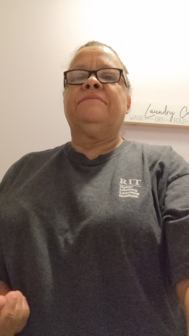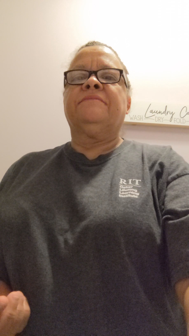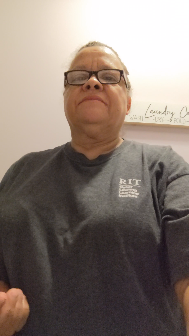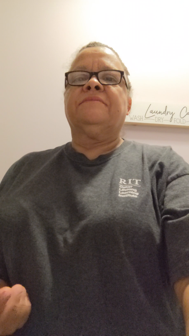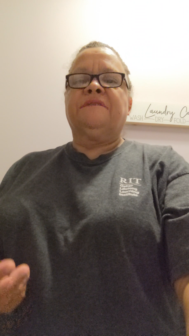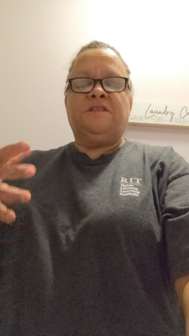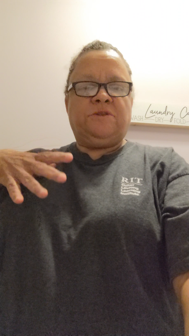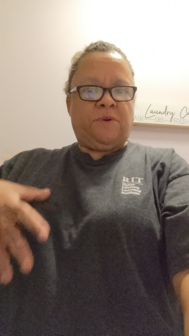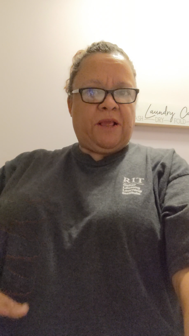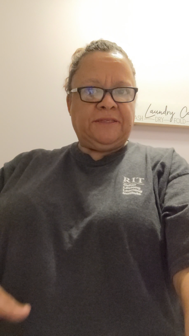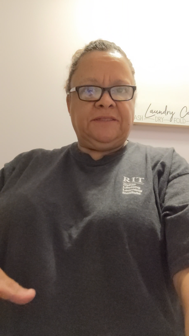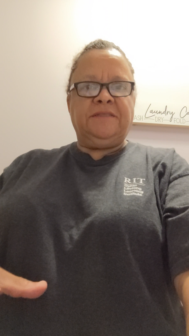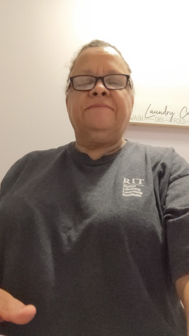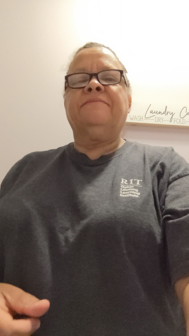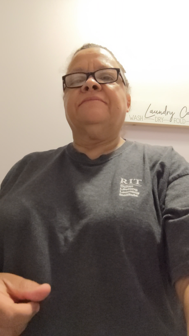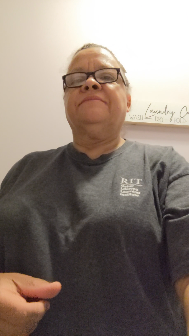dress